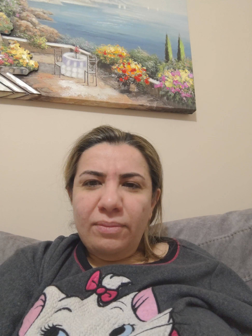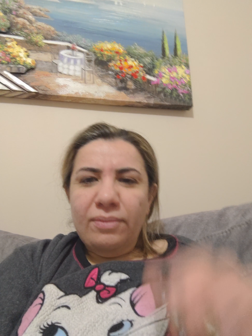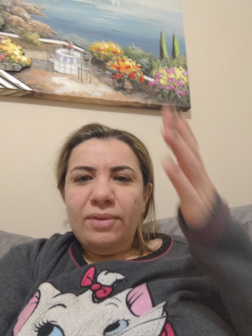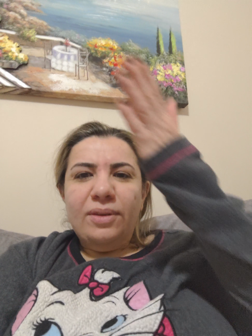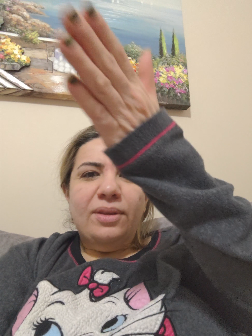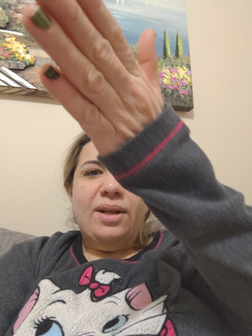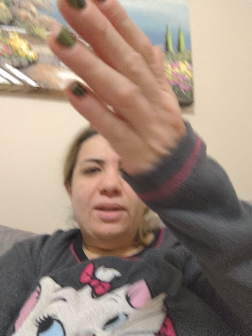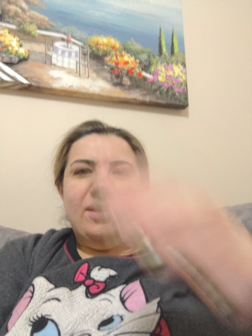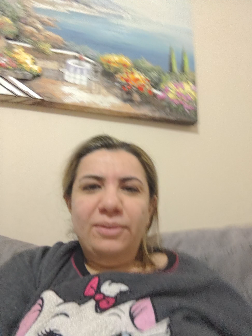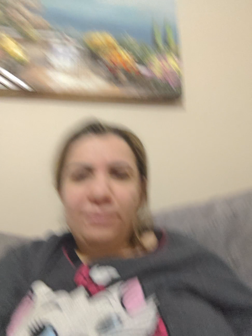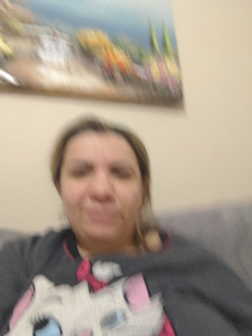there